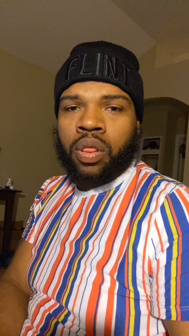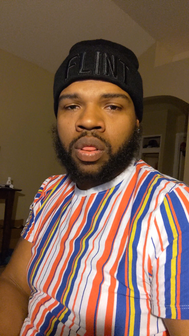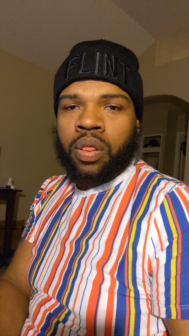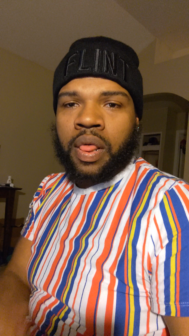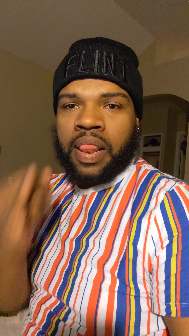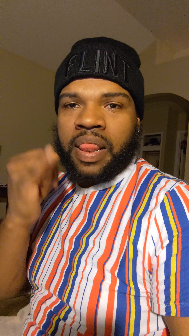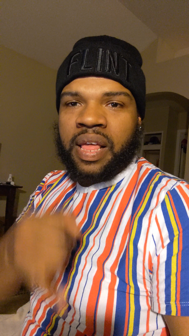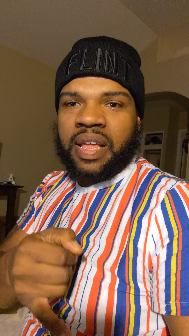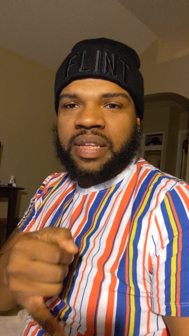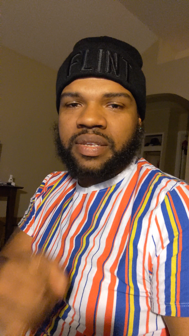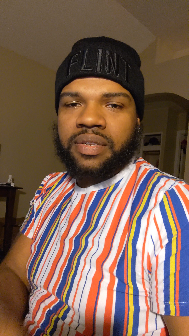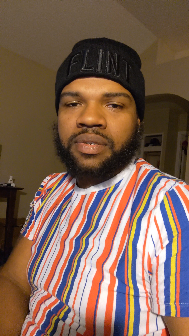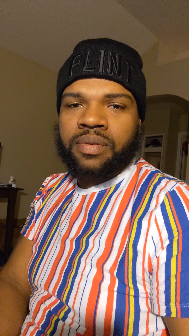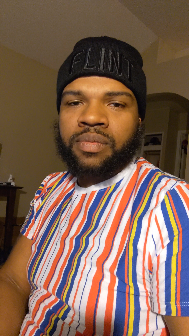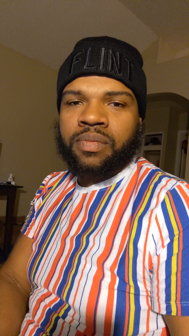last